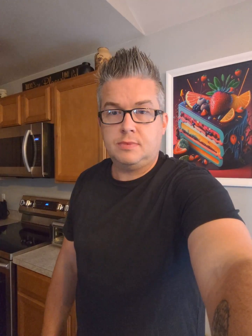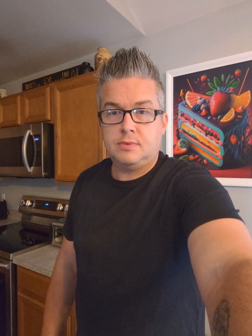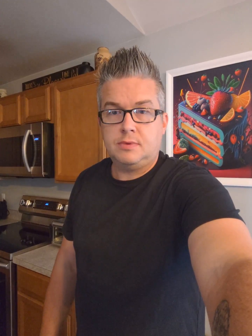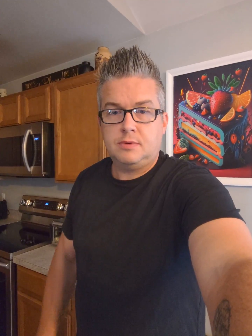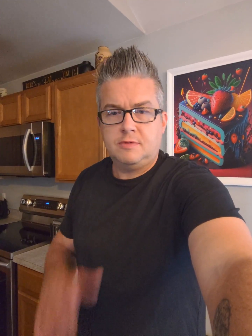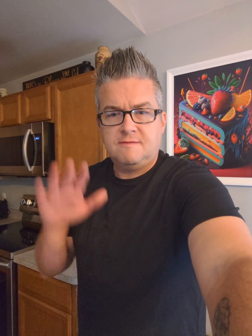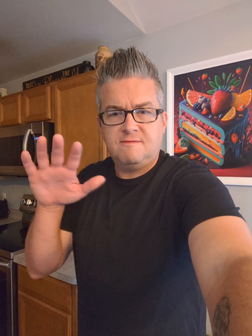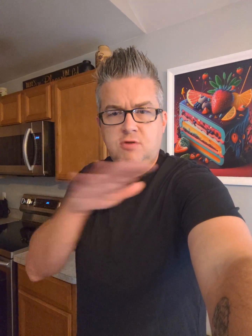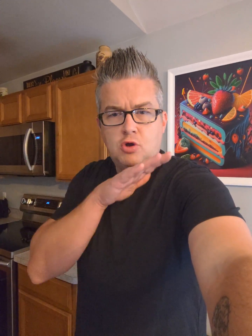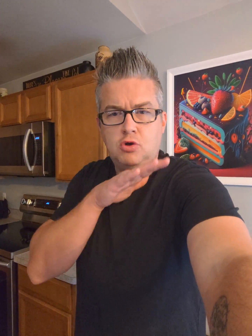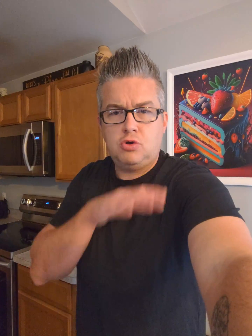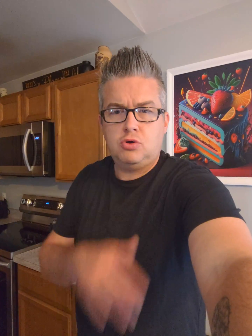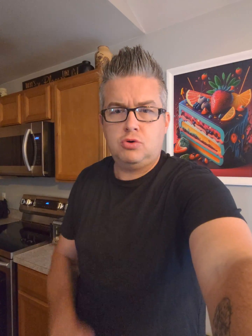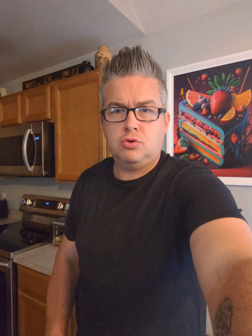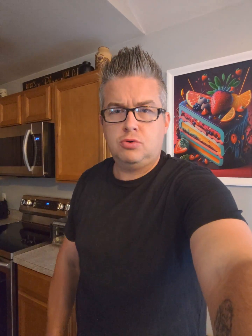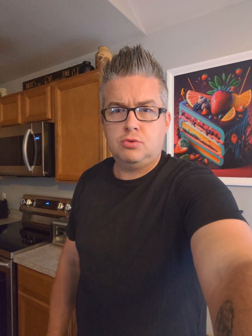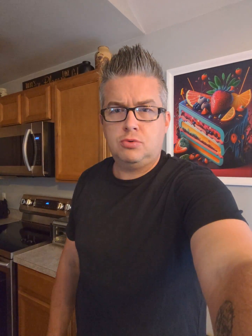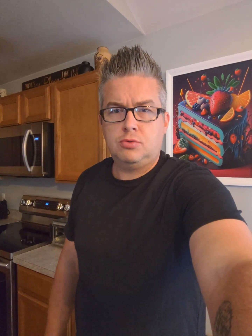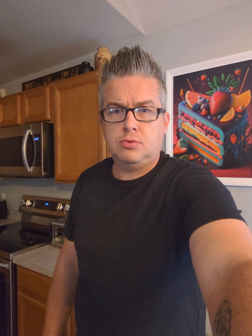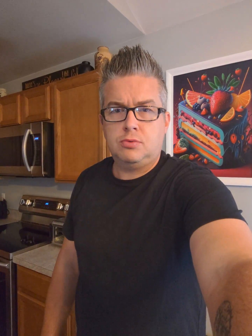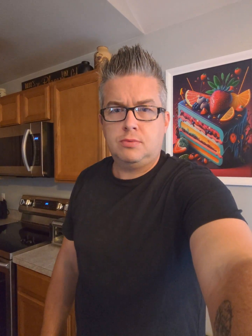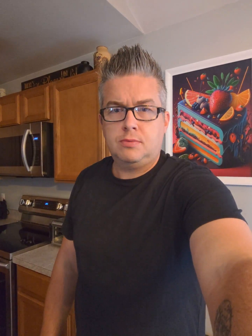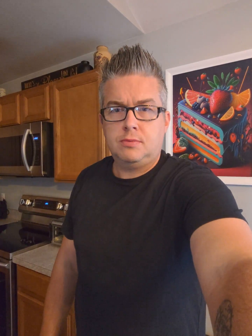full